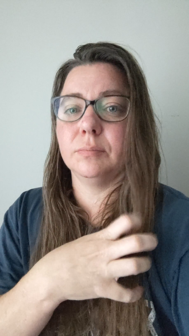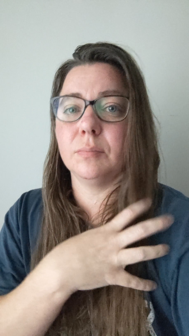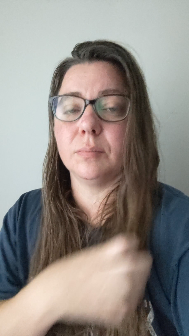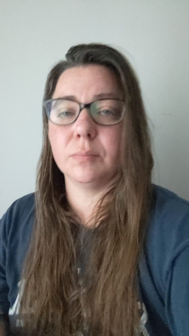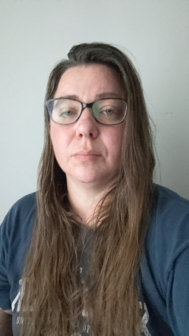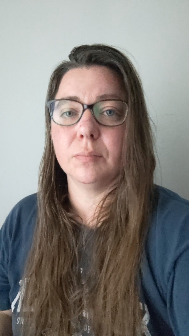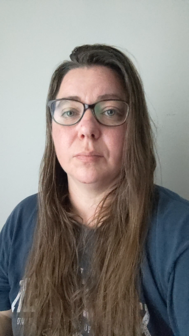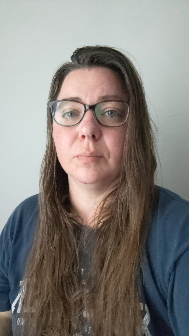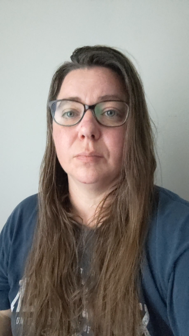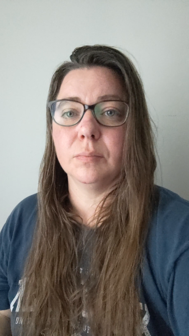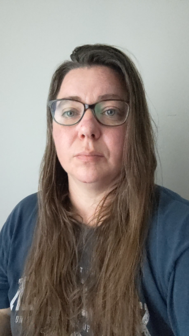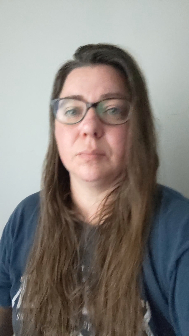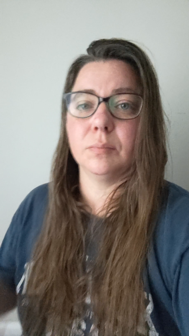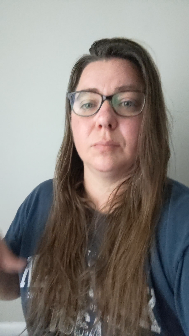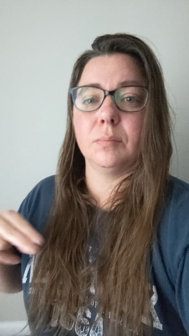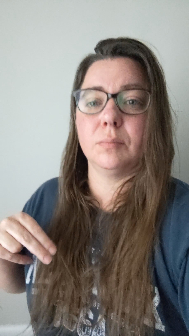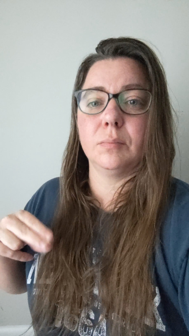diaper